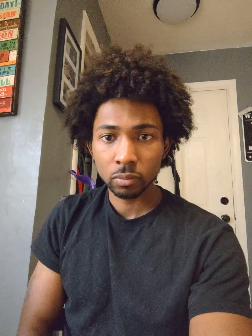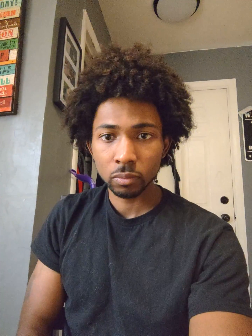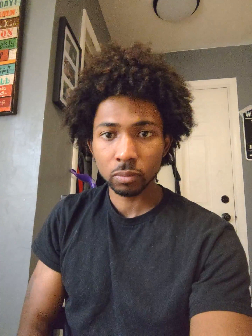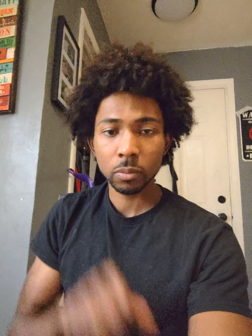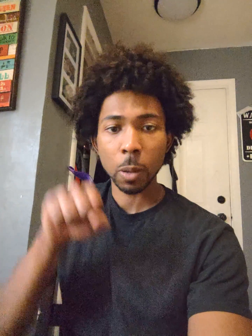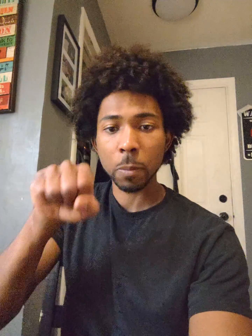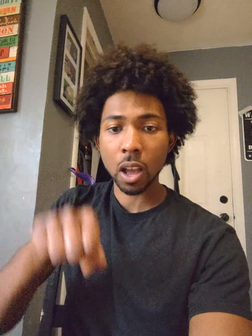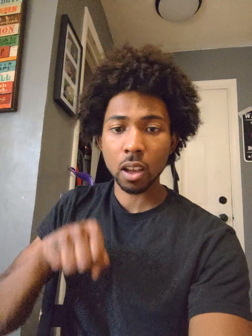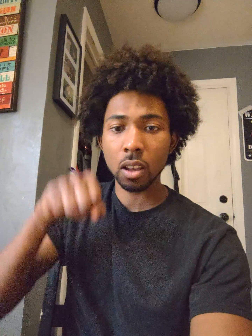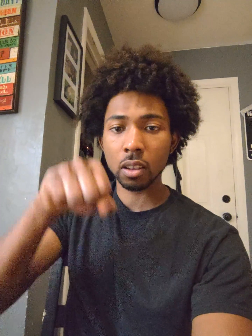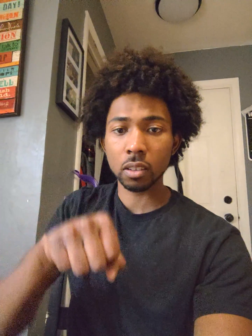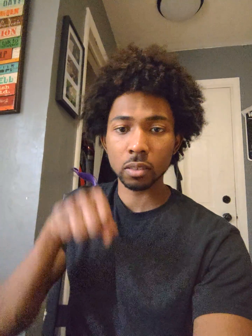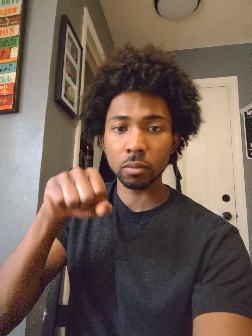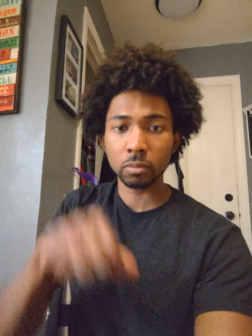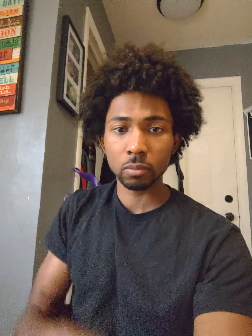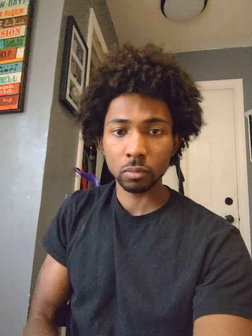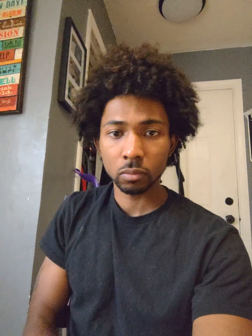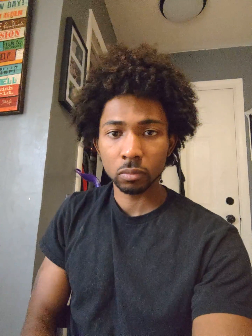bicycle